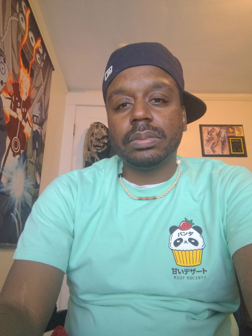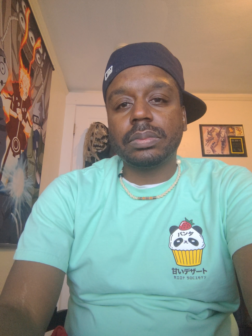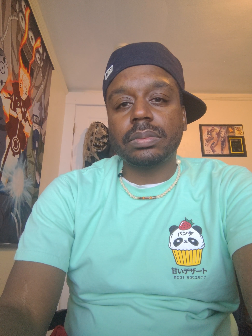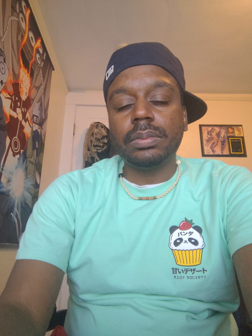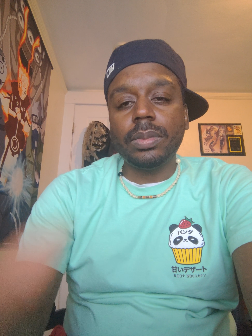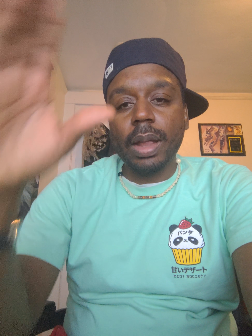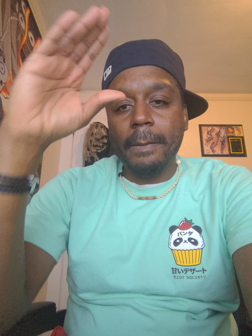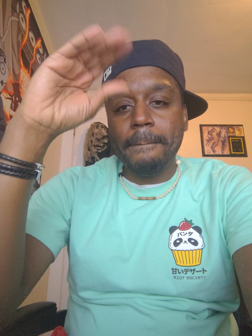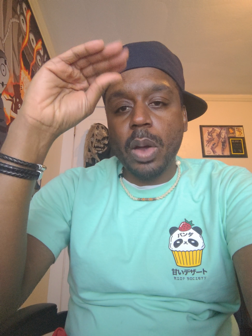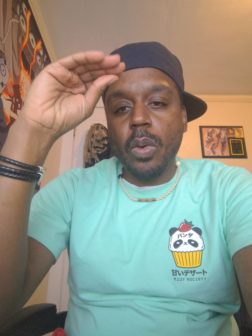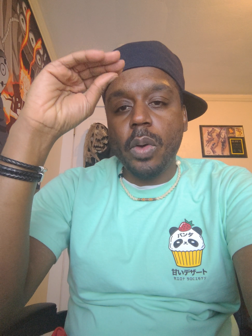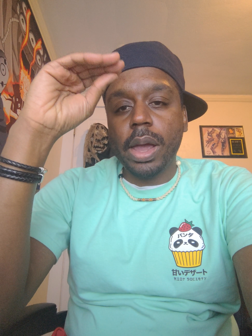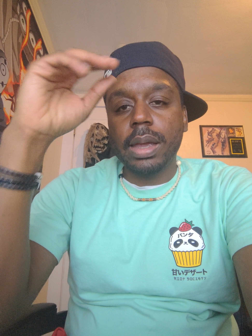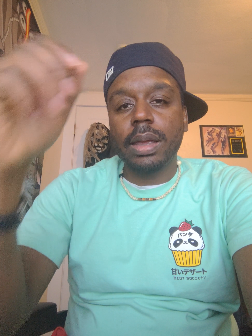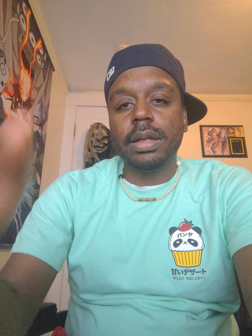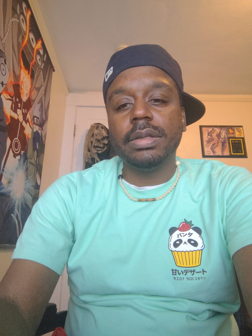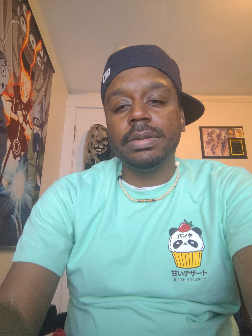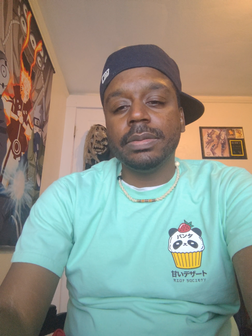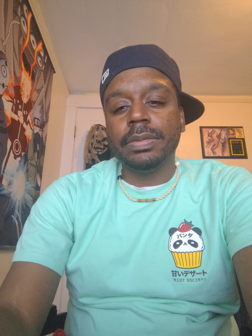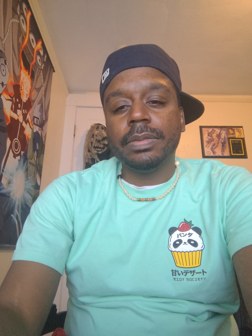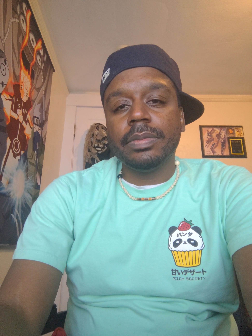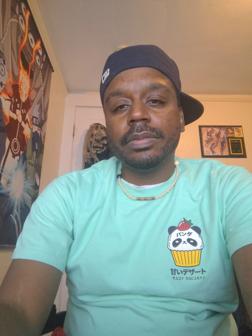boy